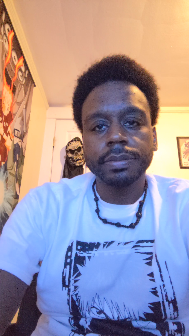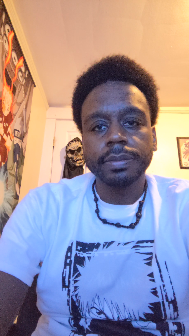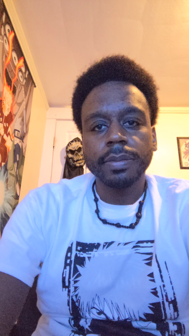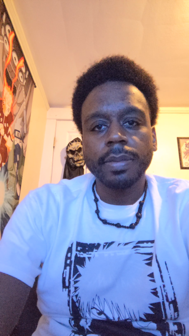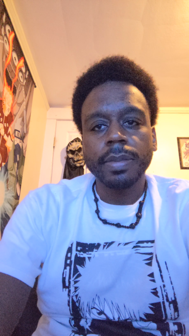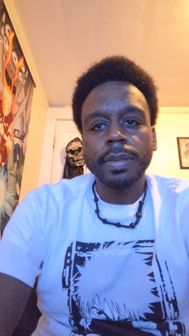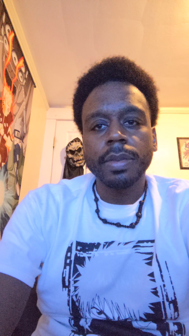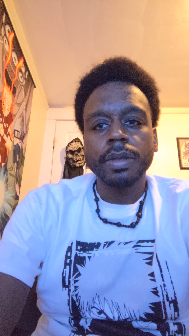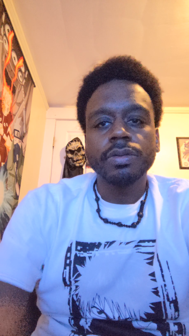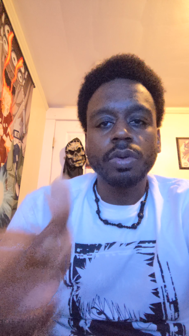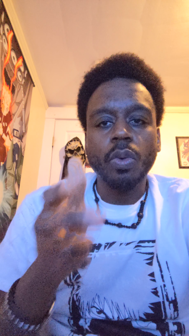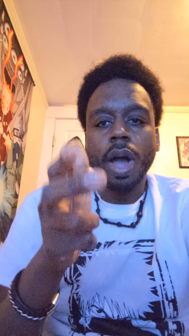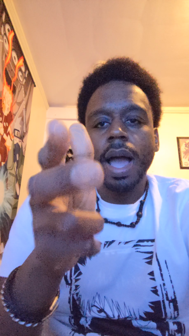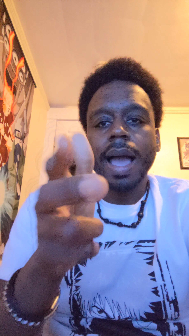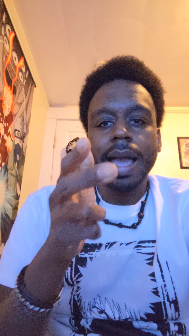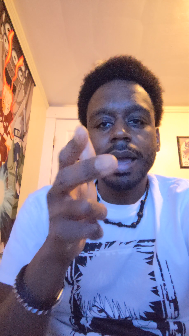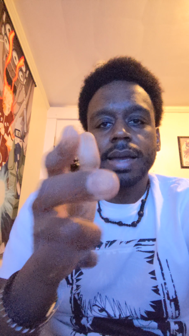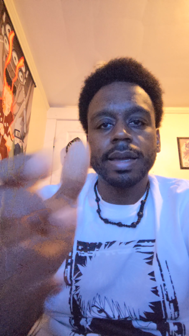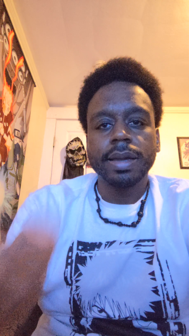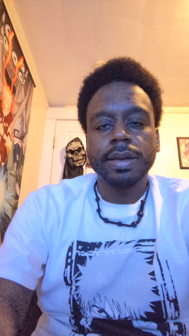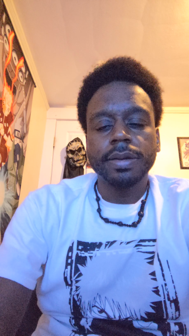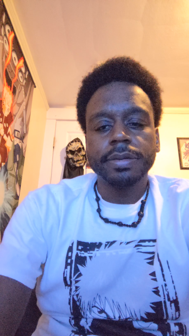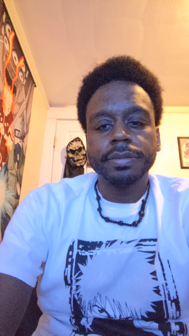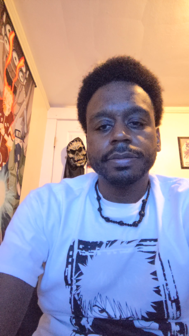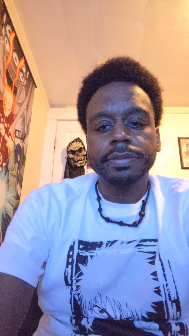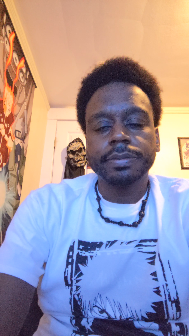garage